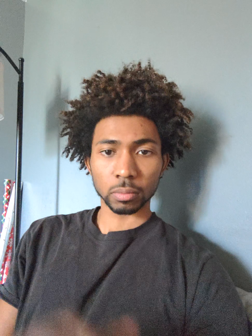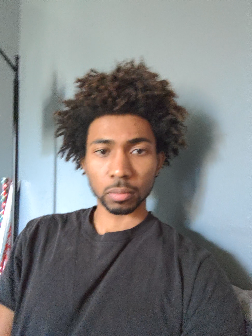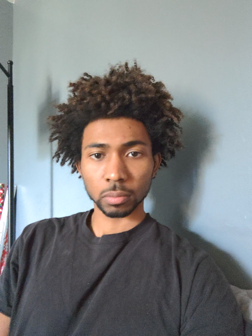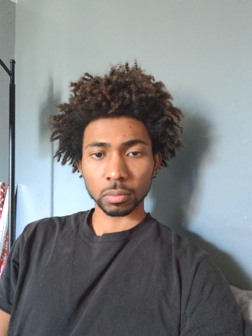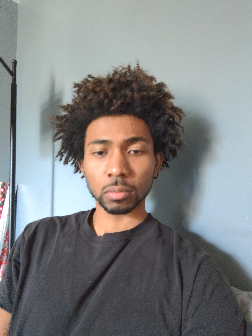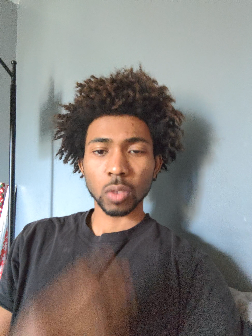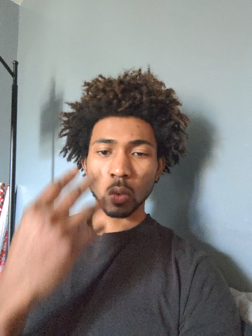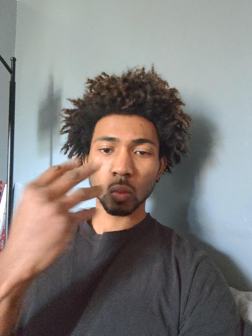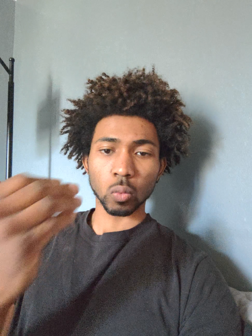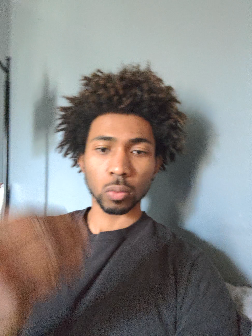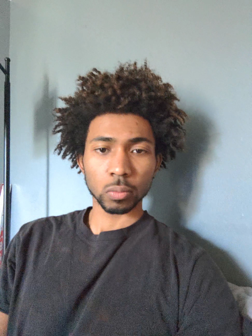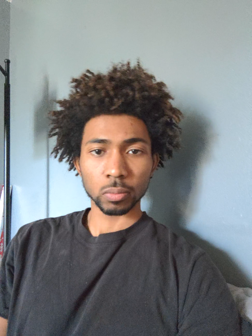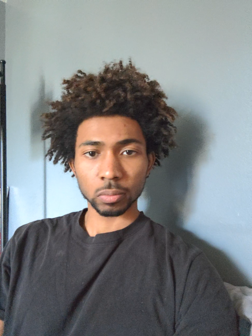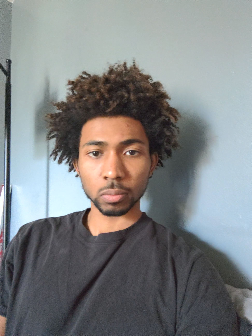go